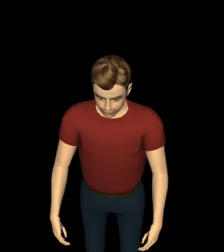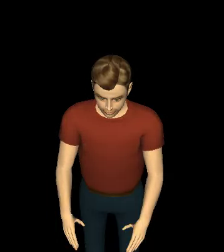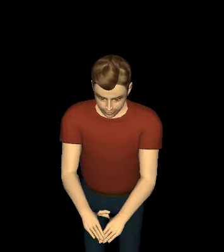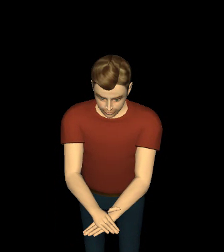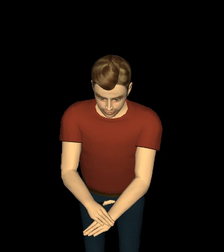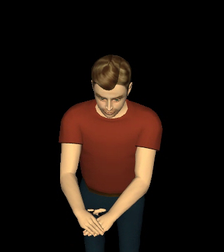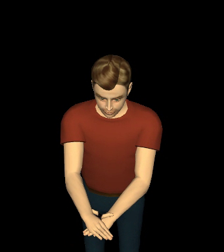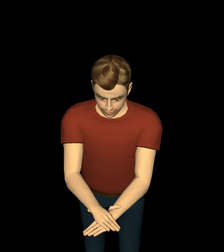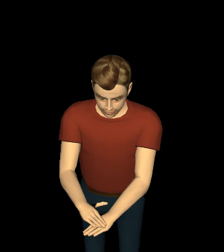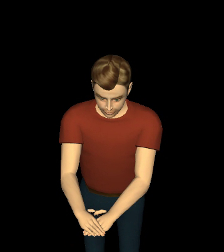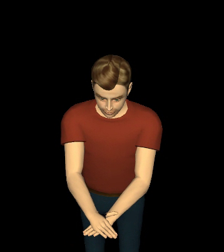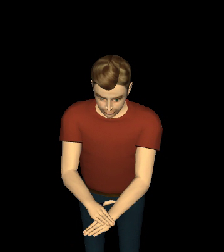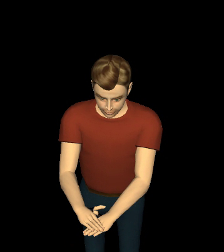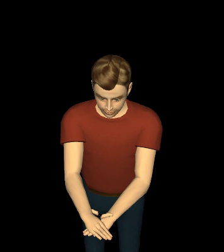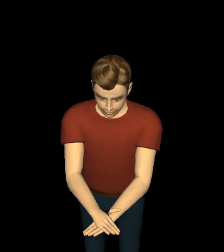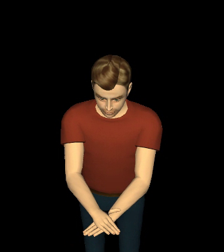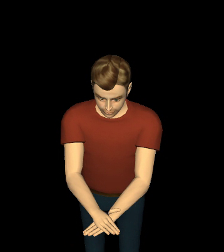مرهم